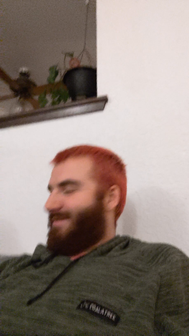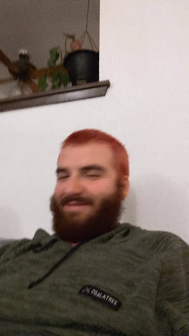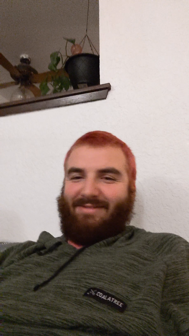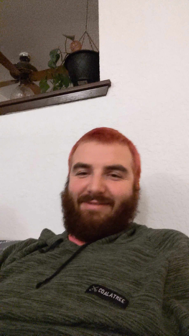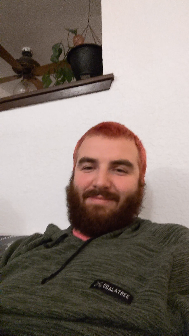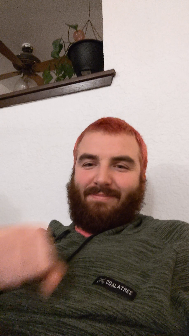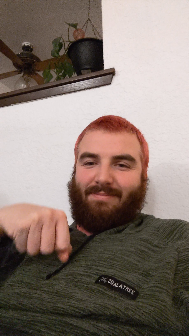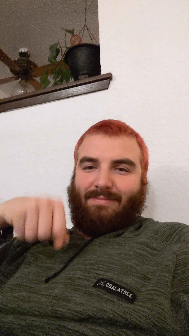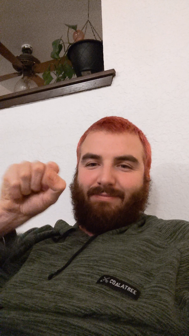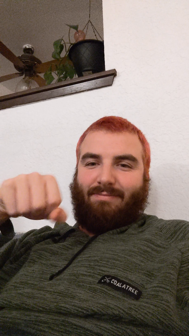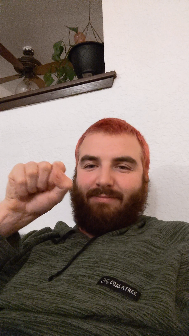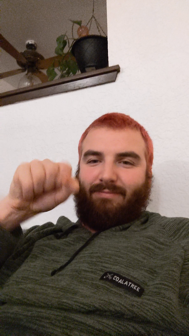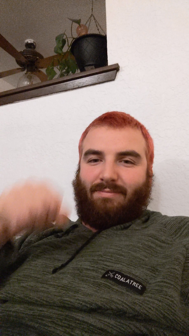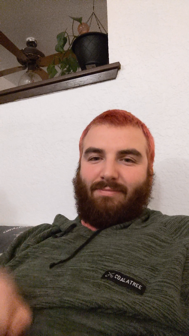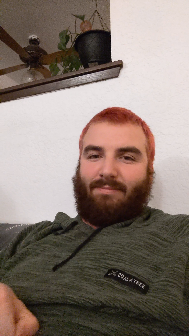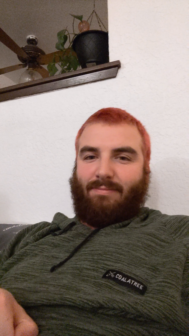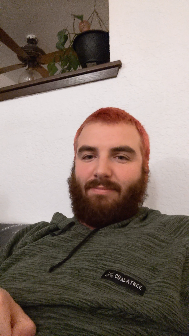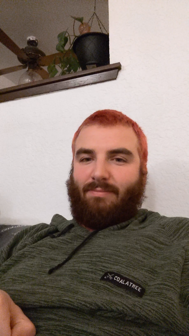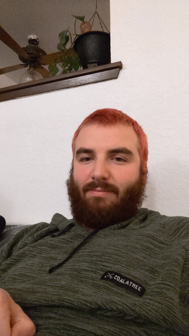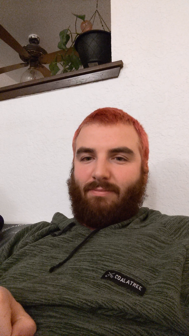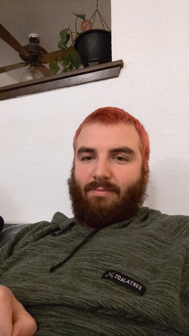motorcycle